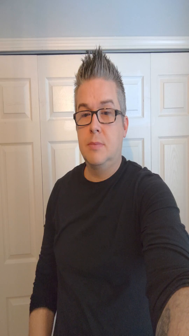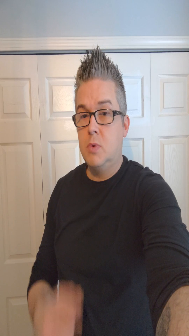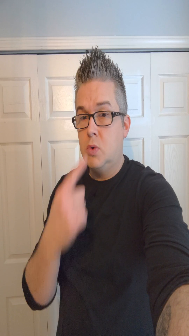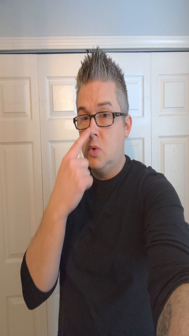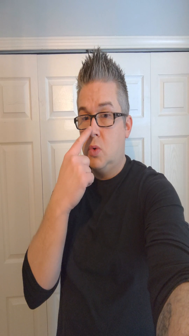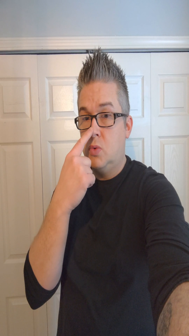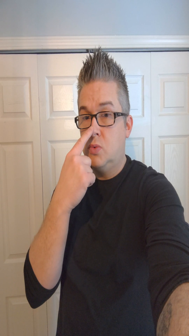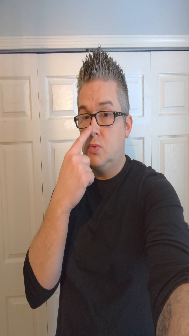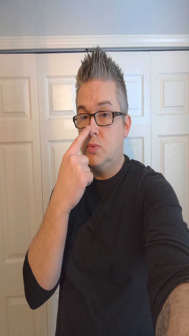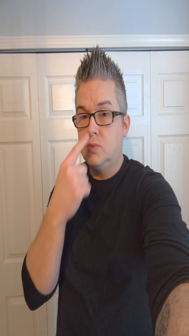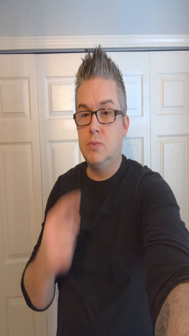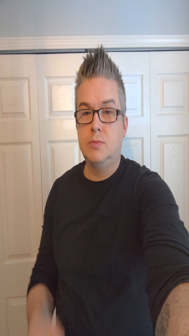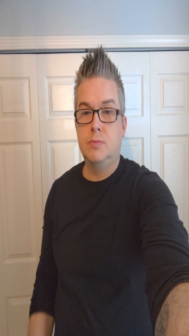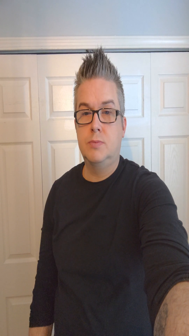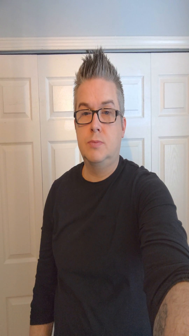nose